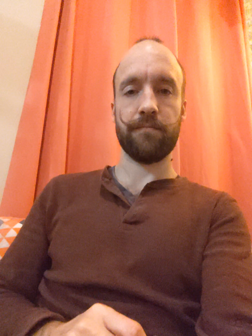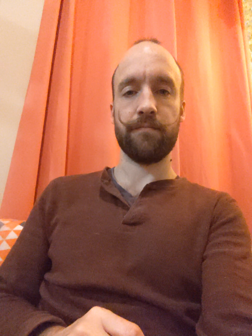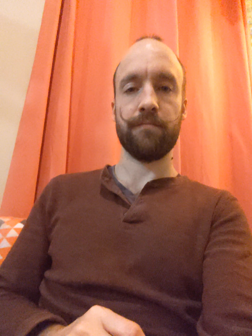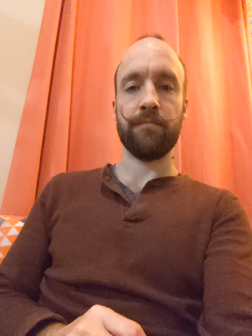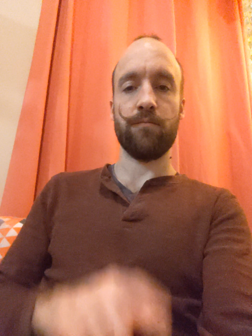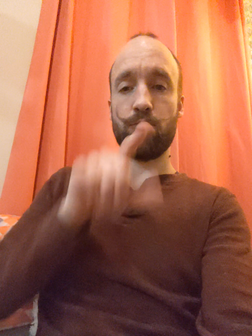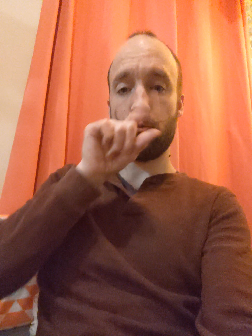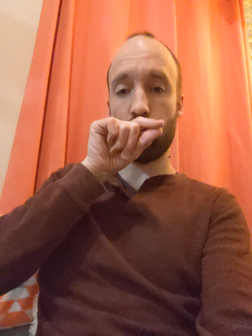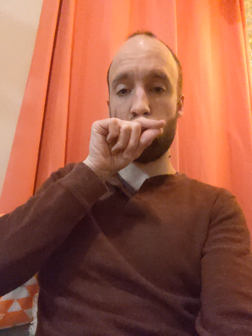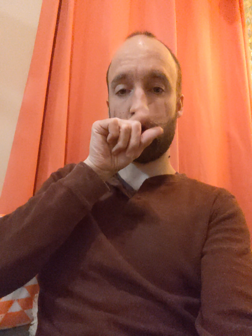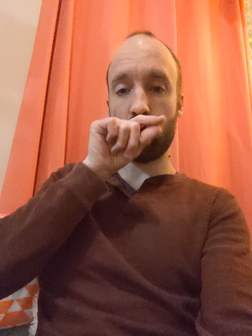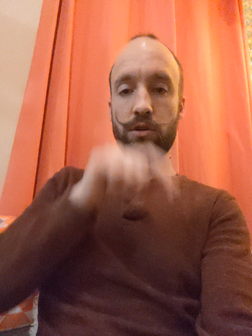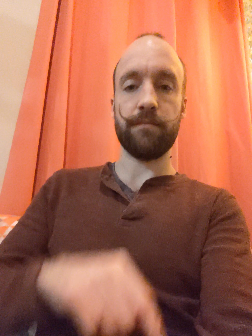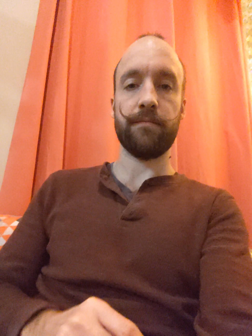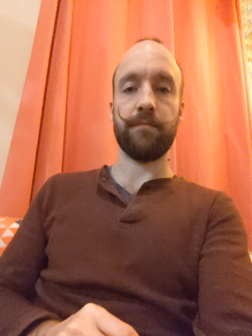bird